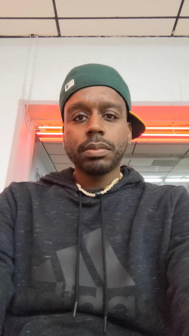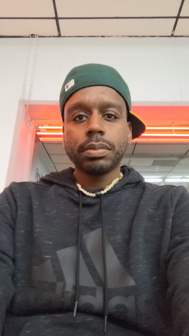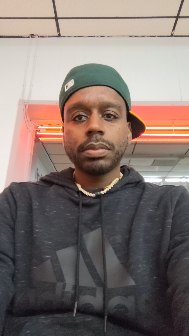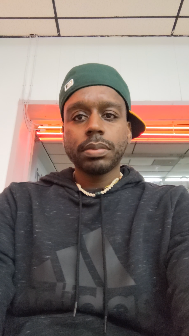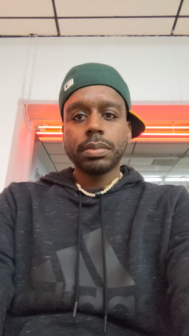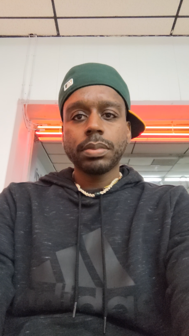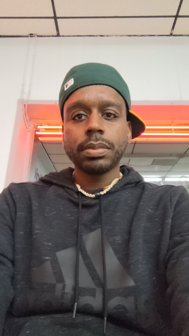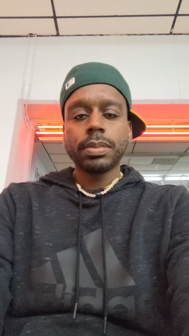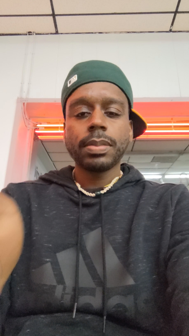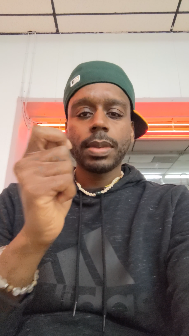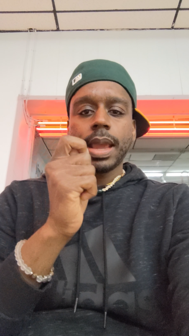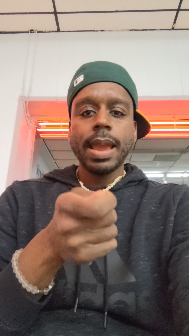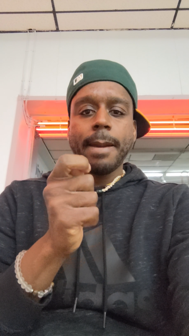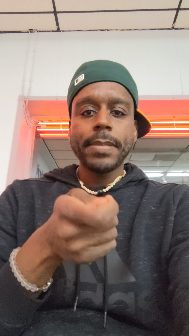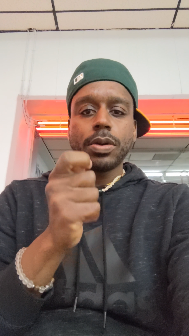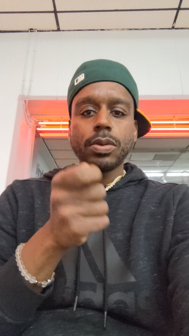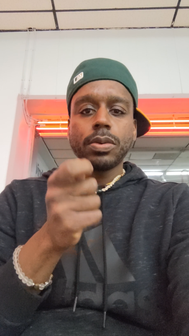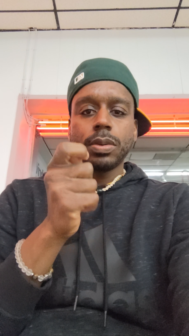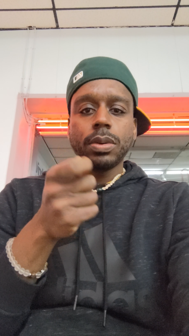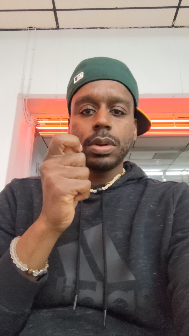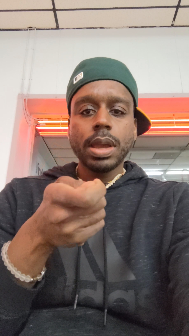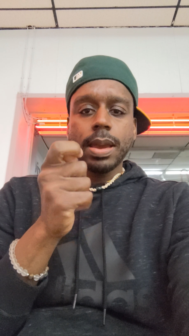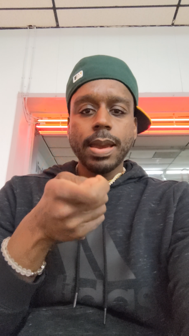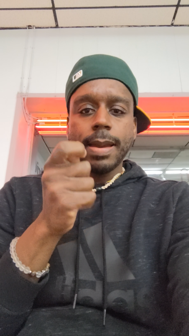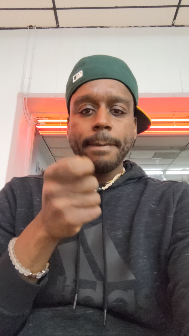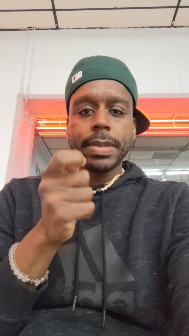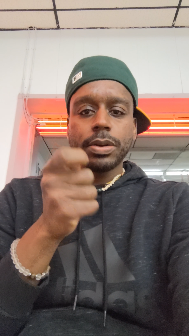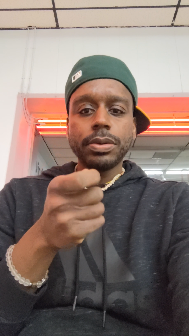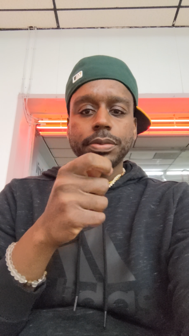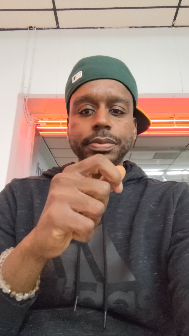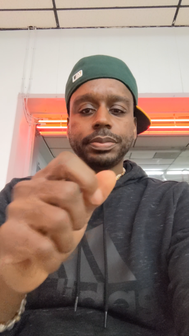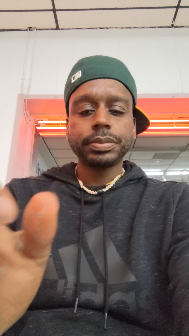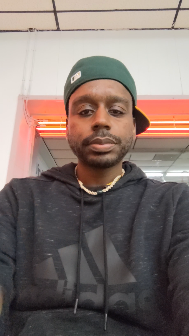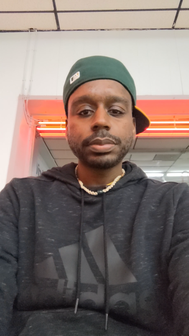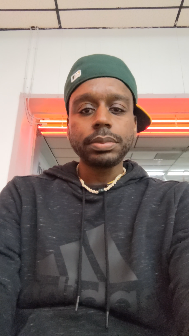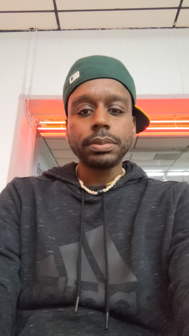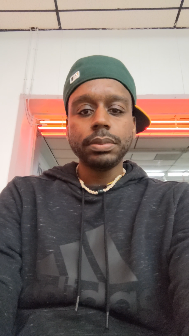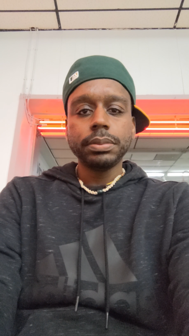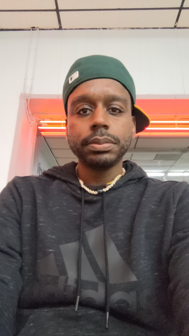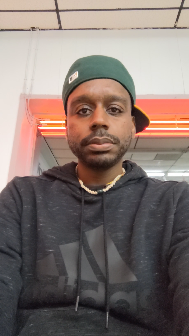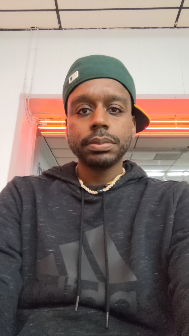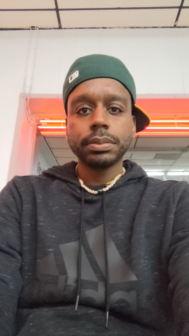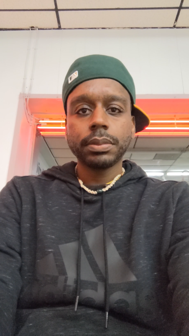hammer